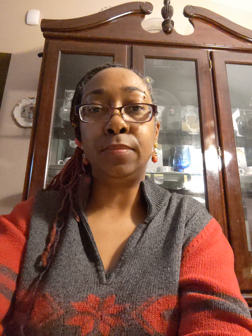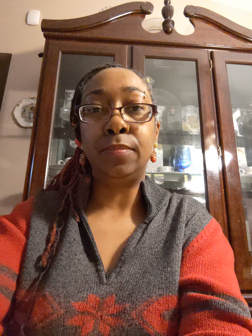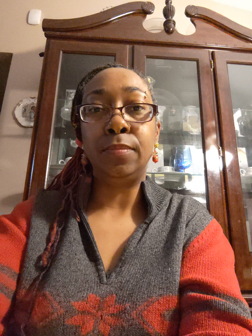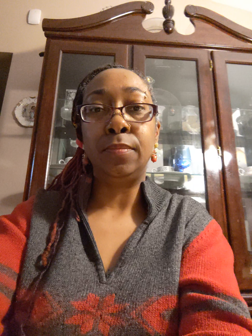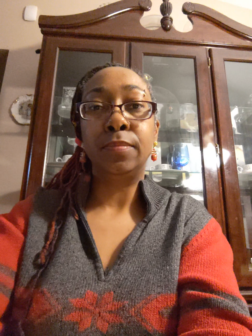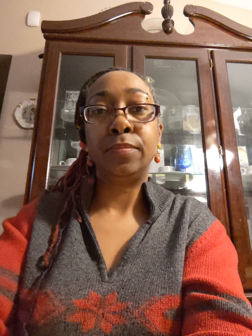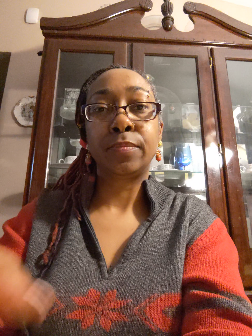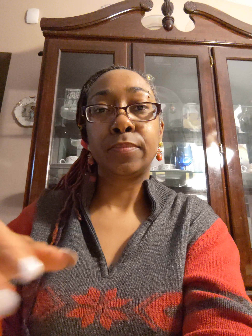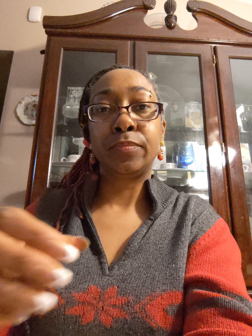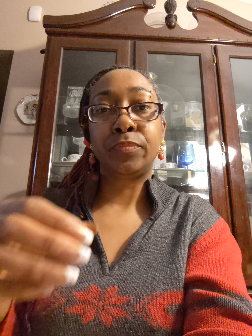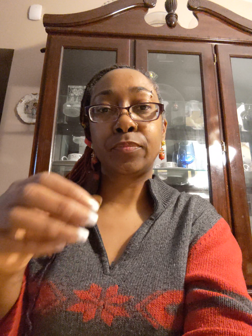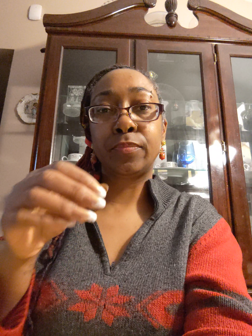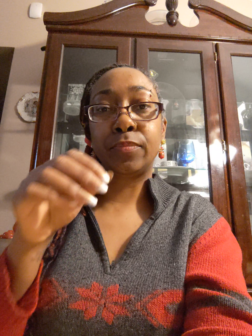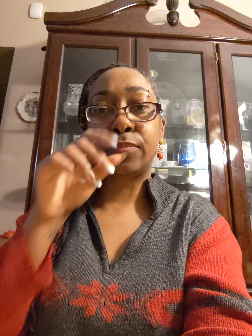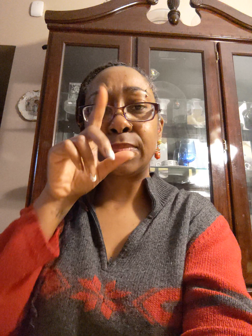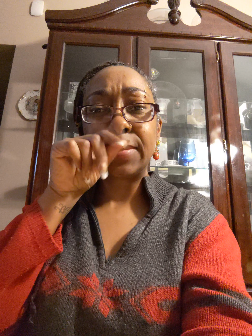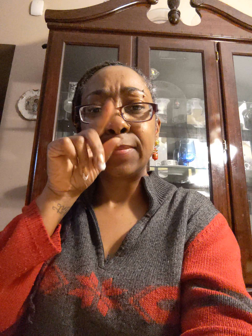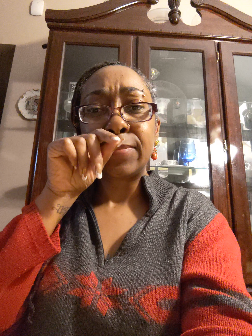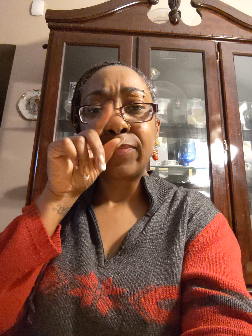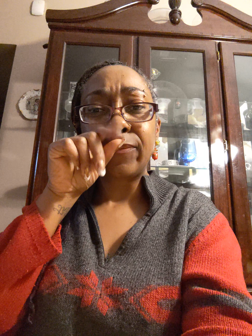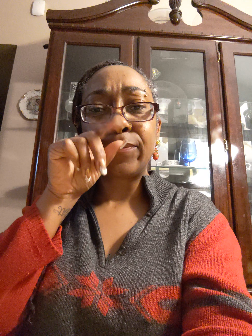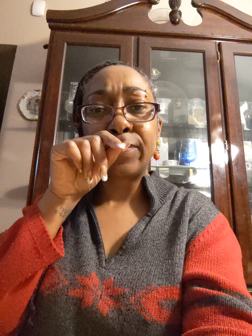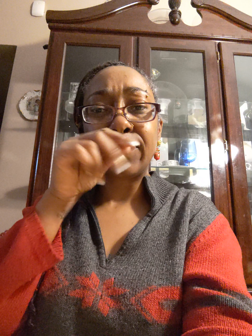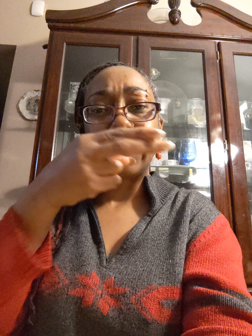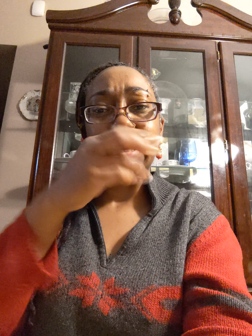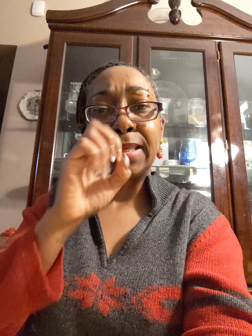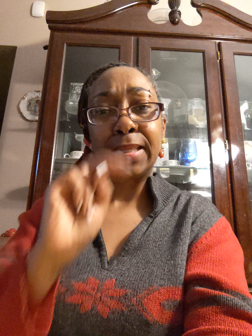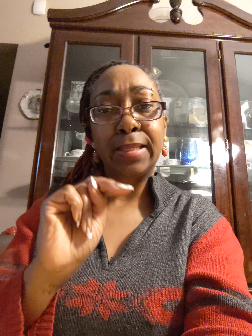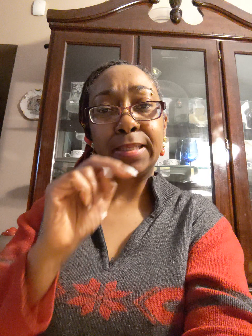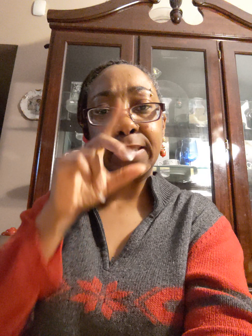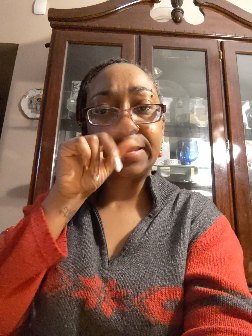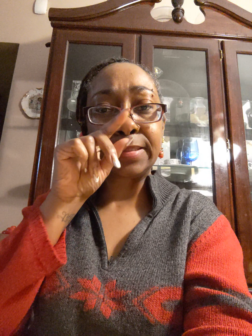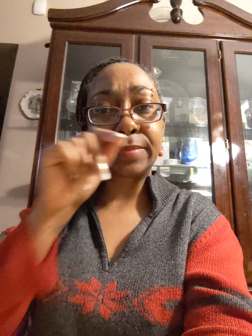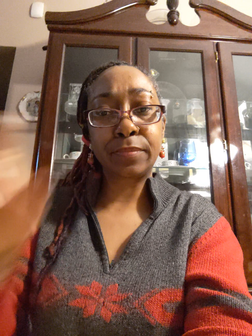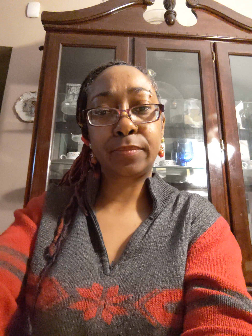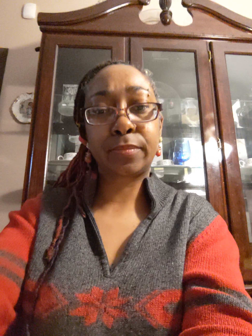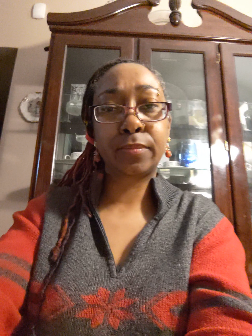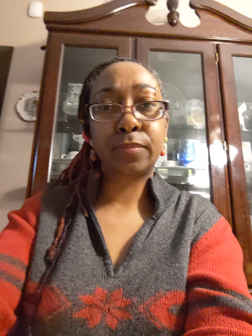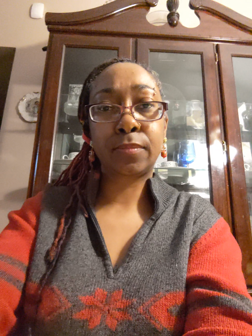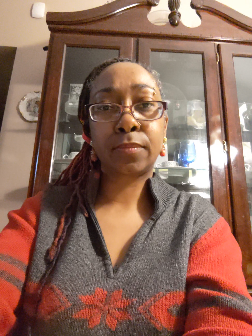hen